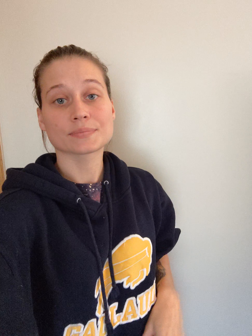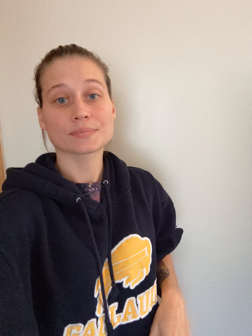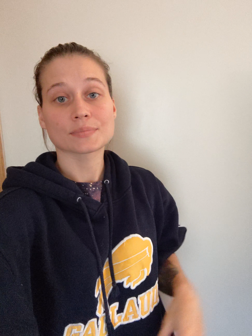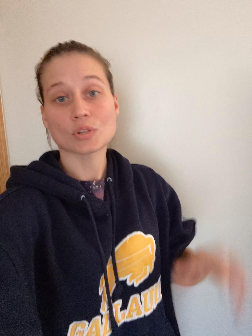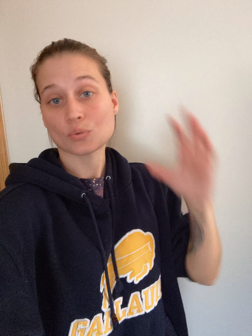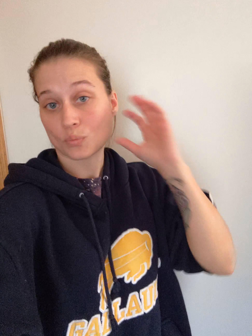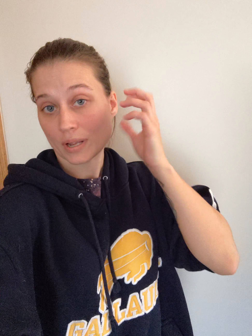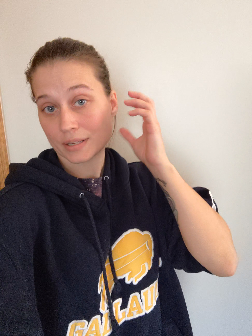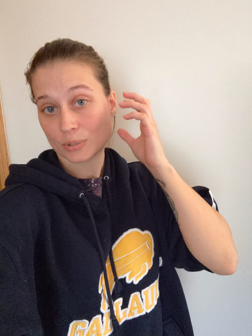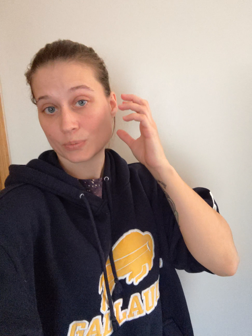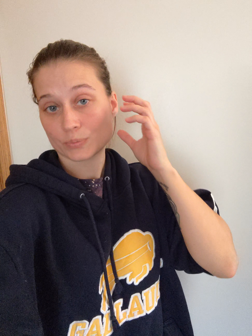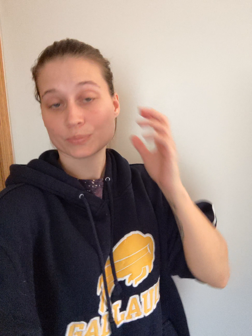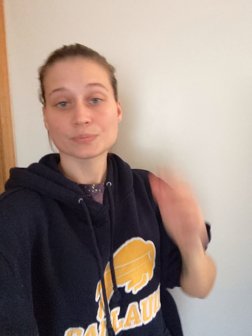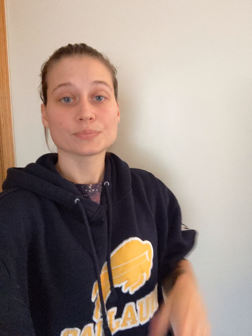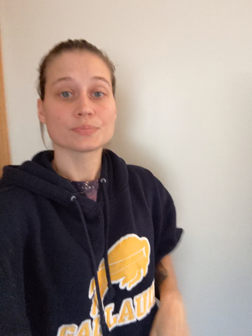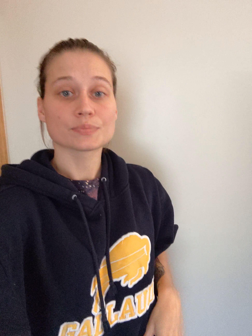radio